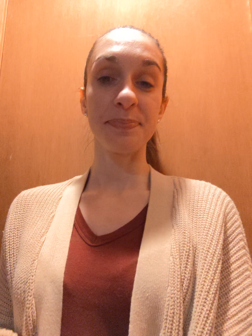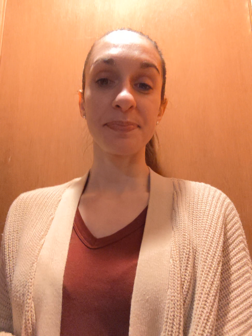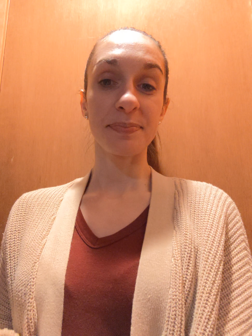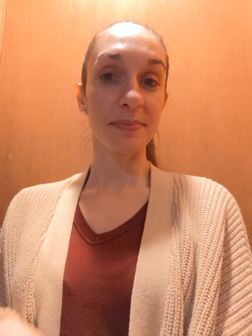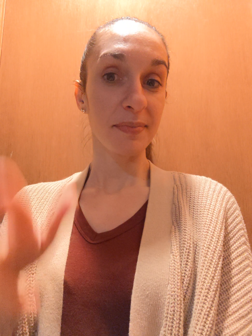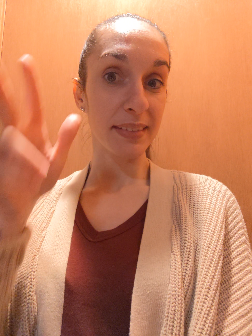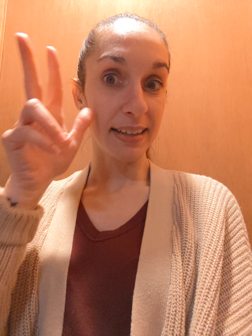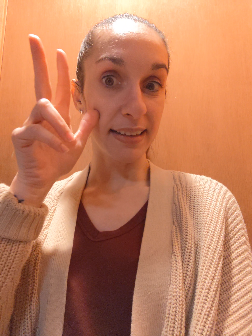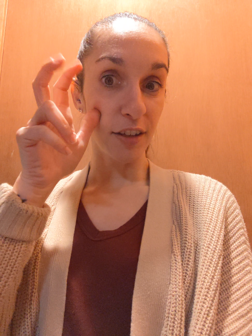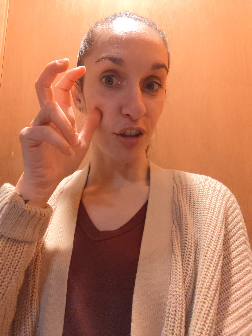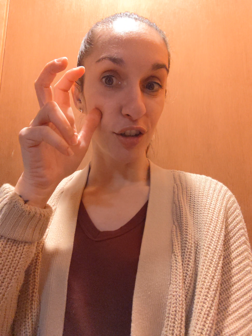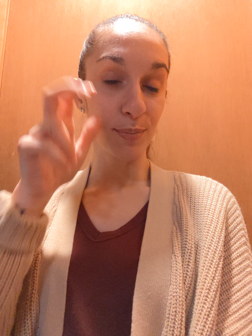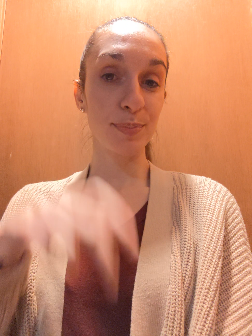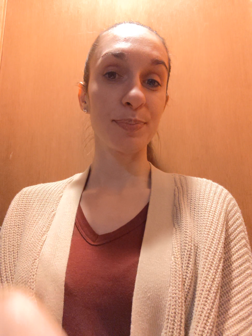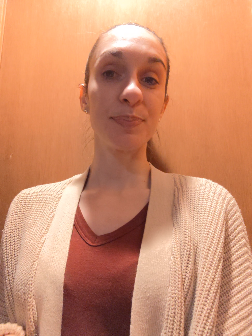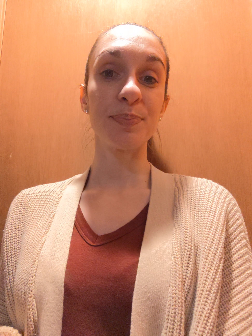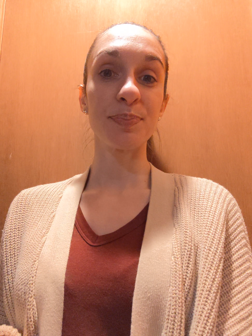hear